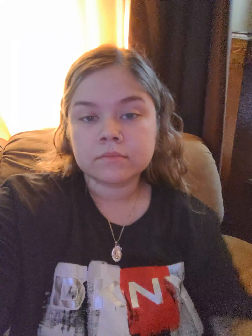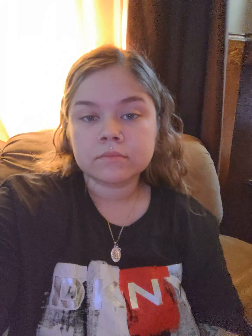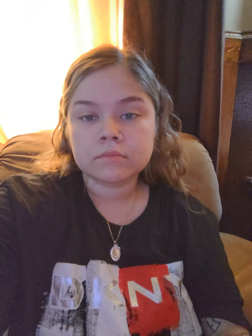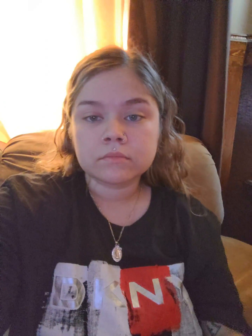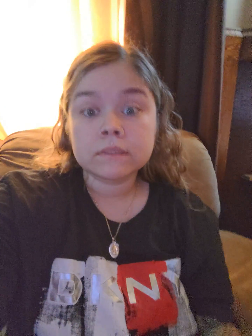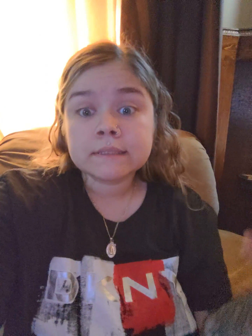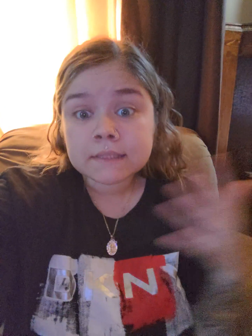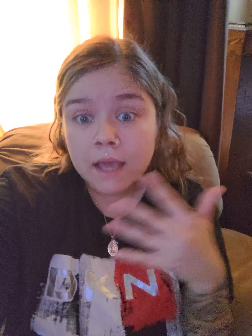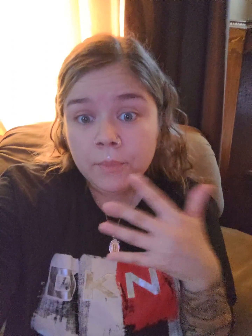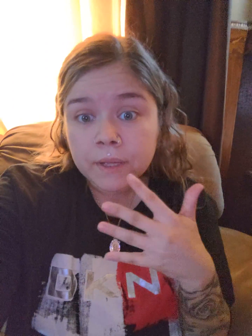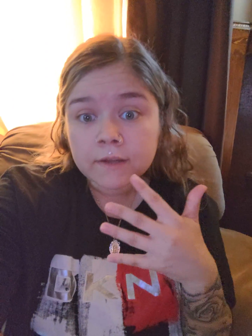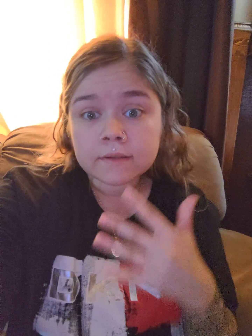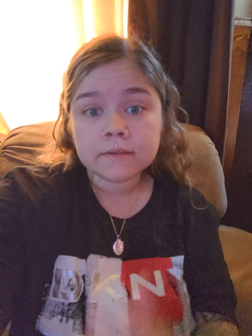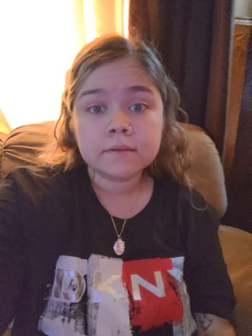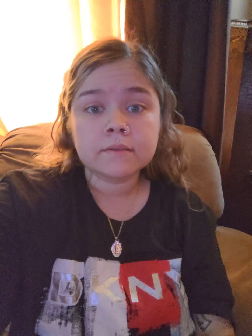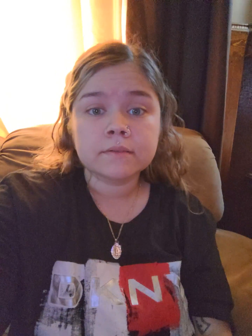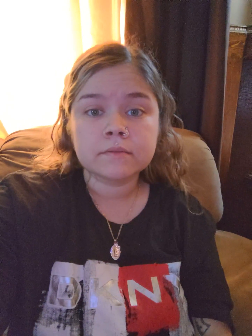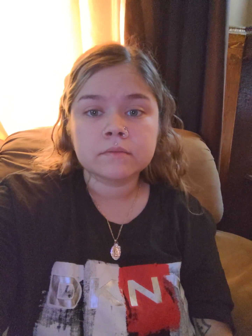scared